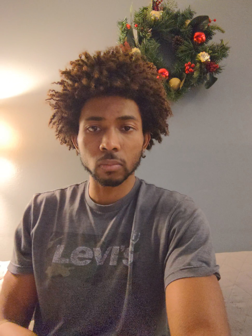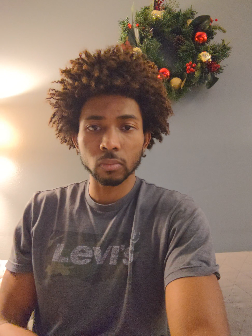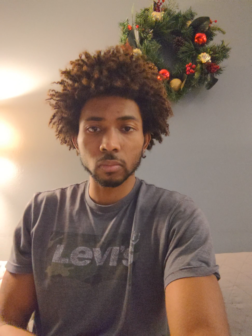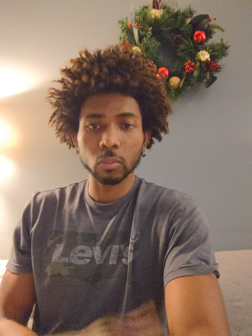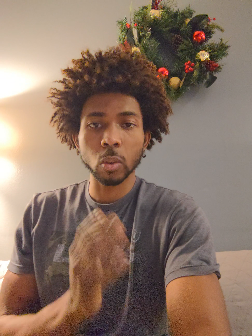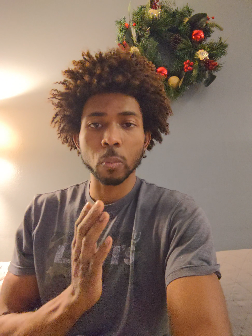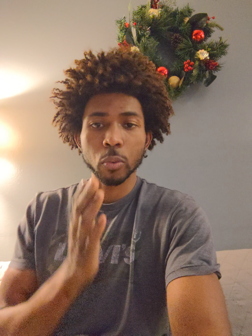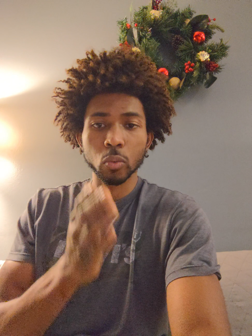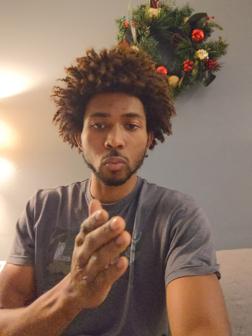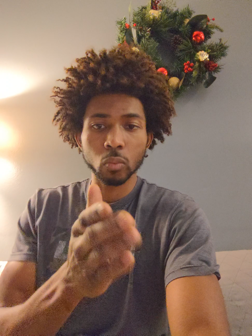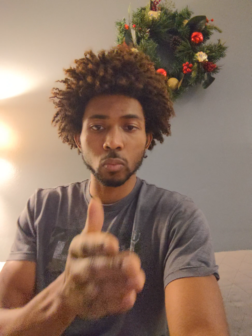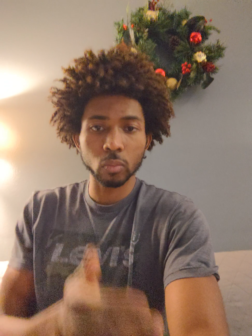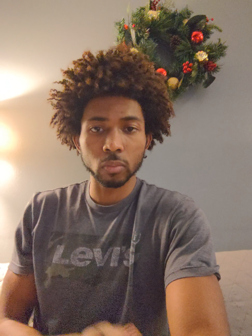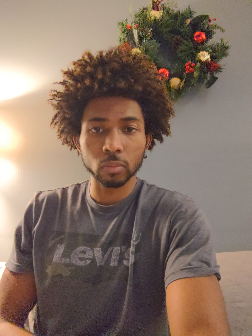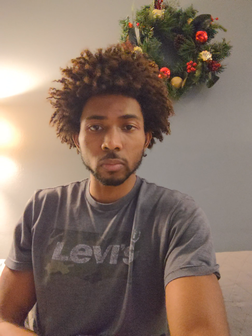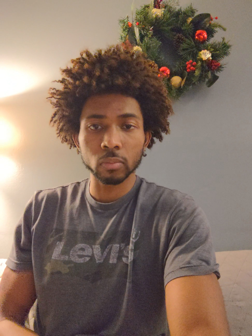boat